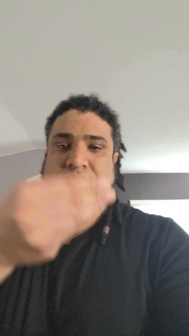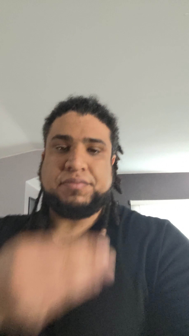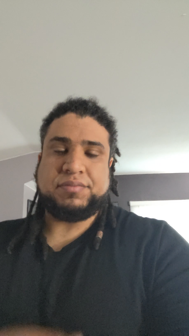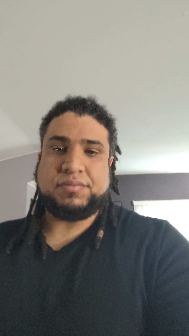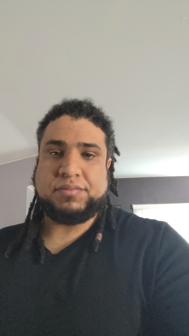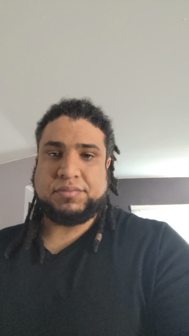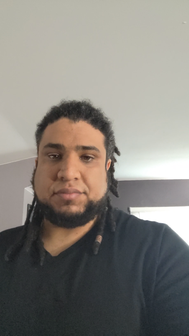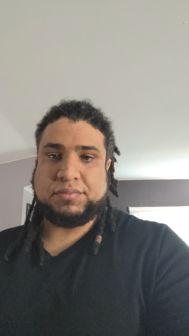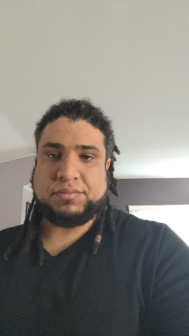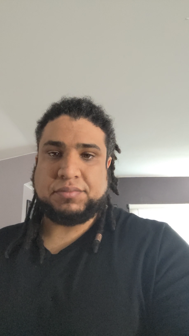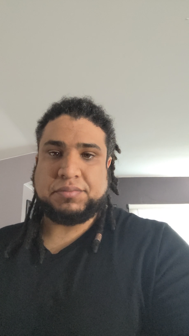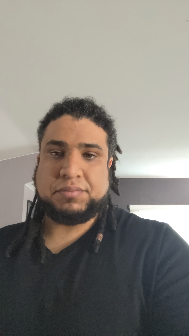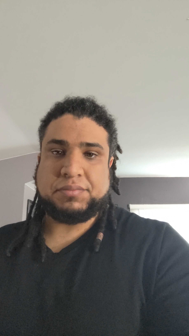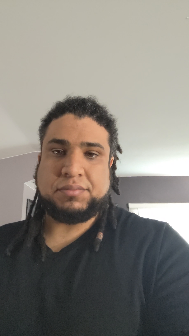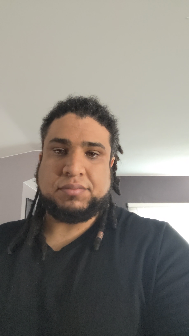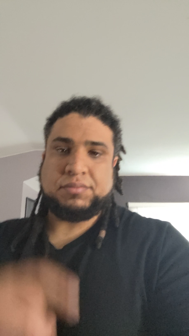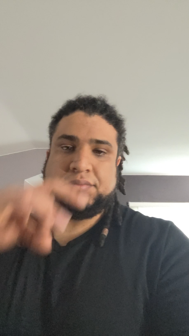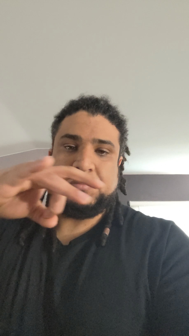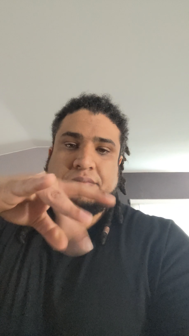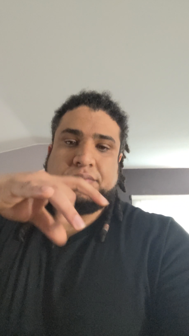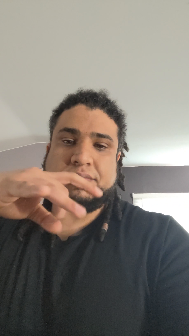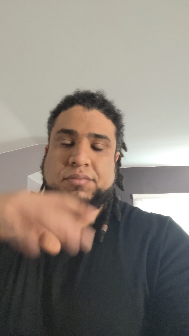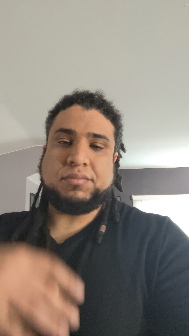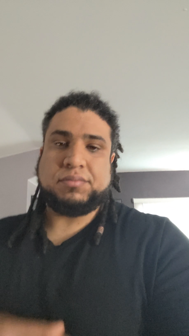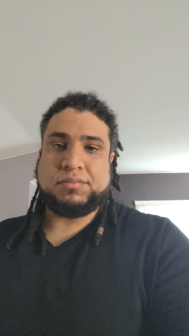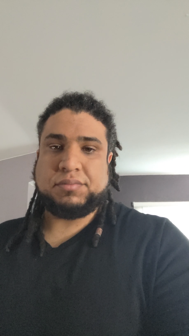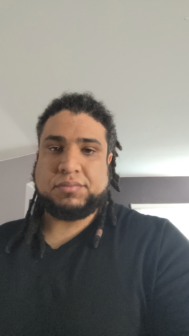pumpkin